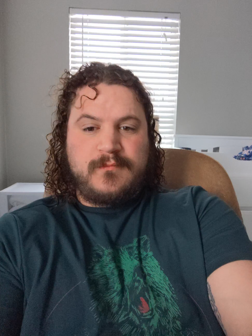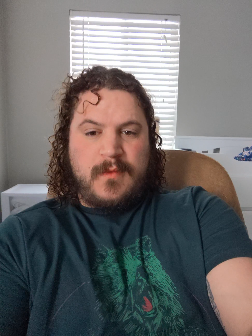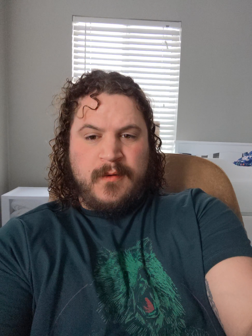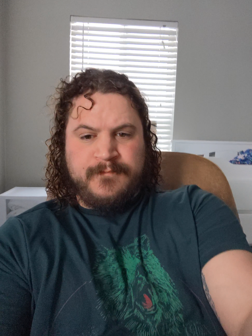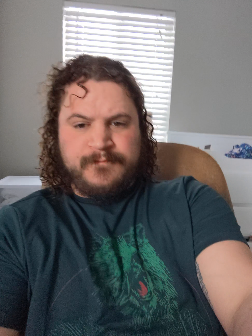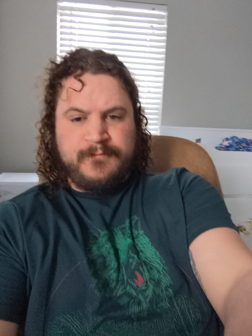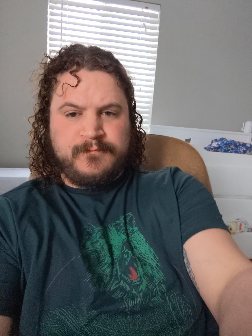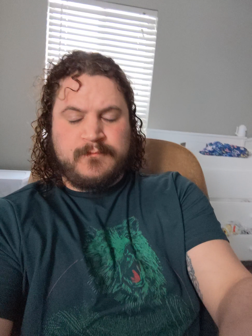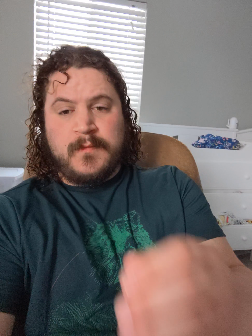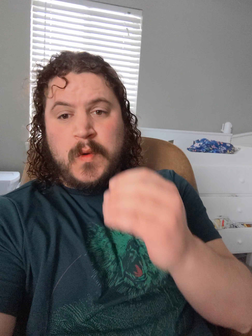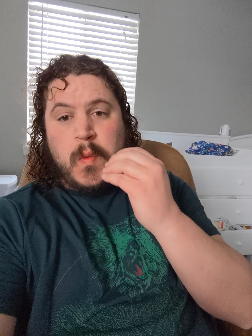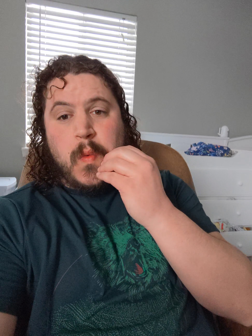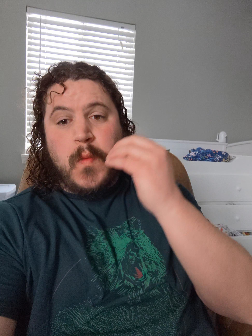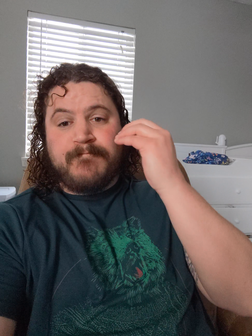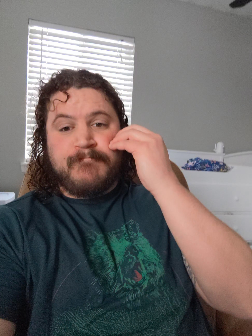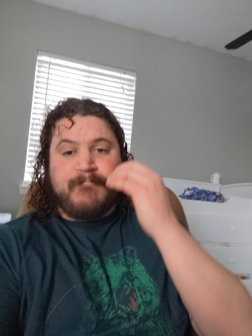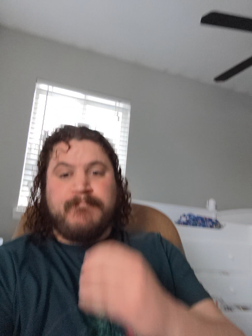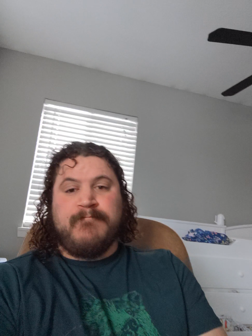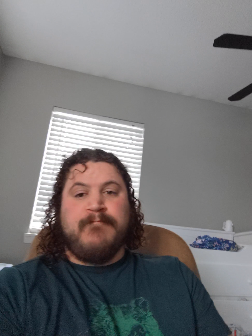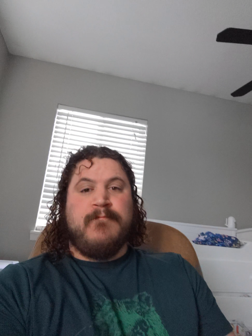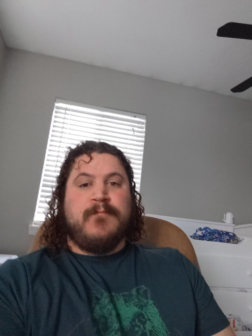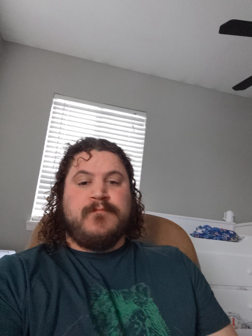home